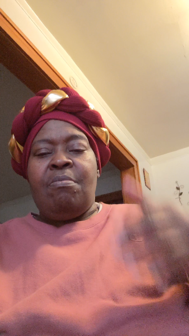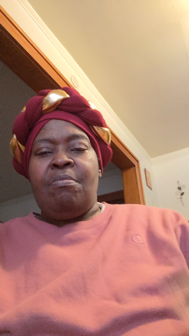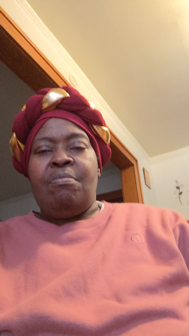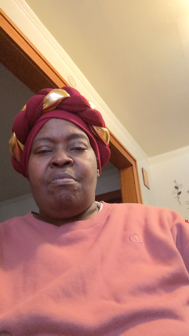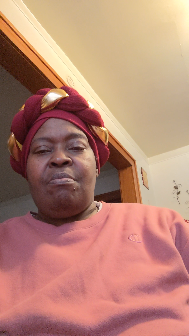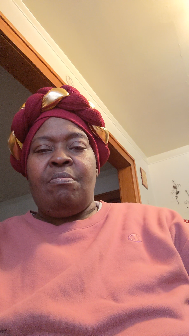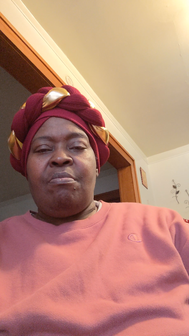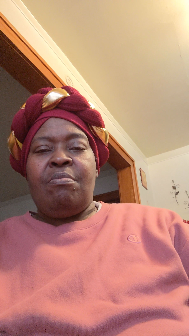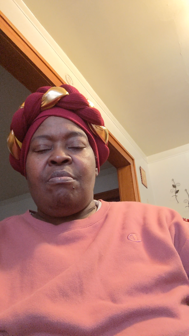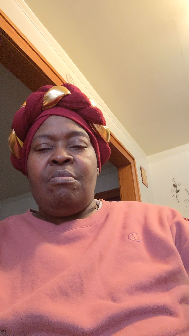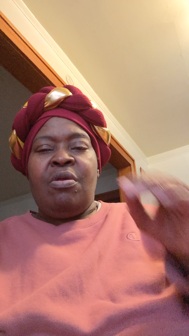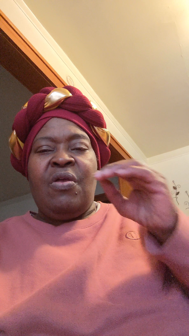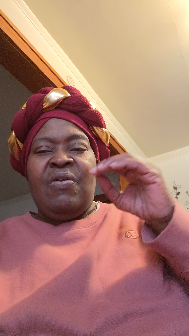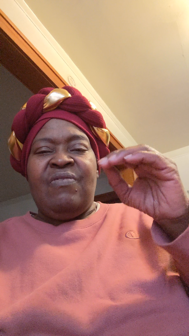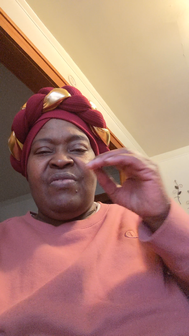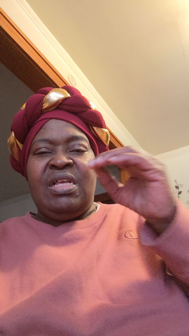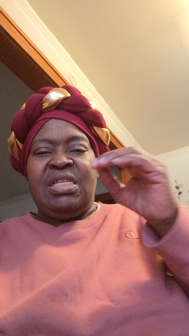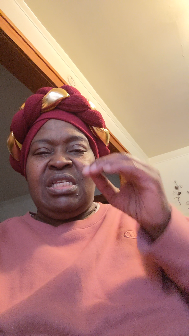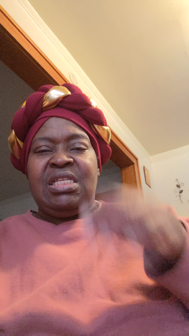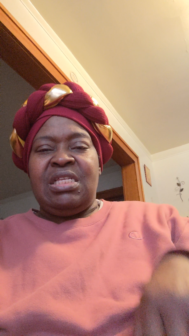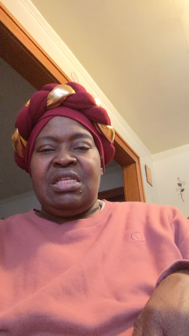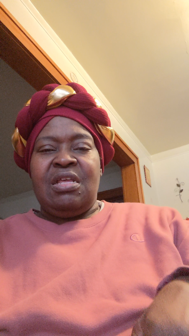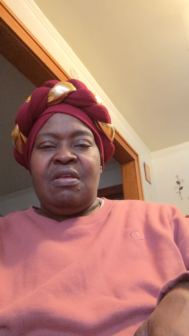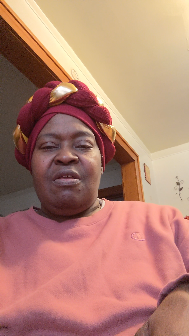fix